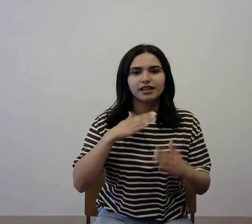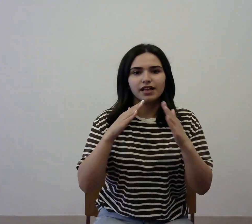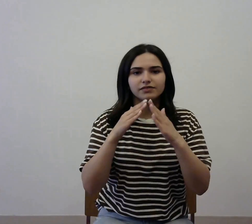ev